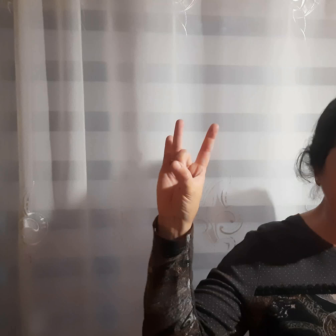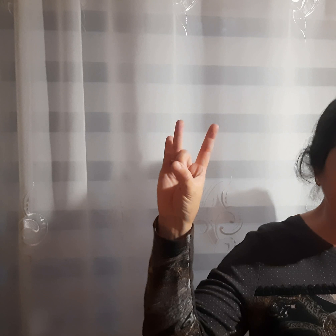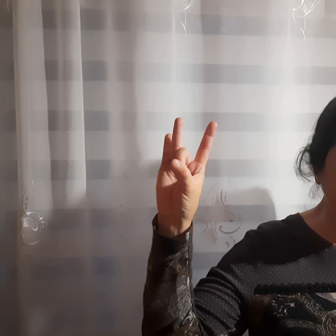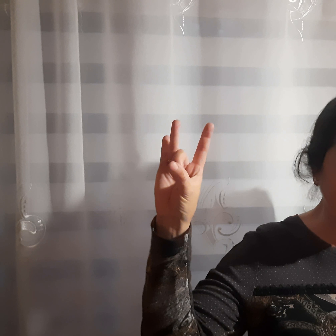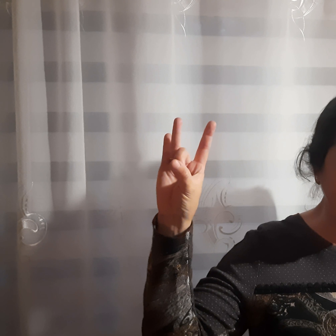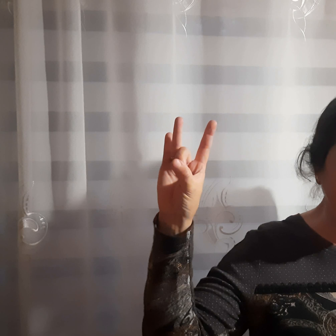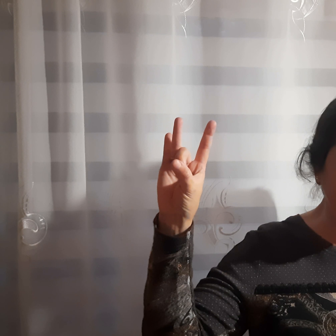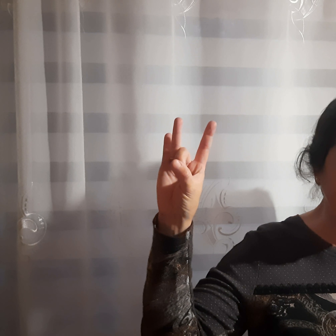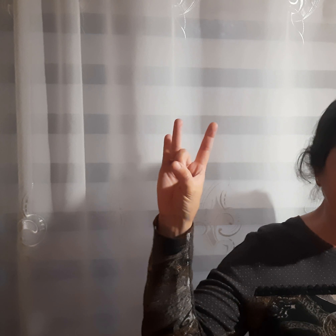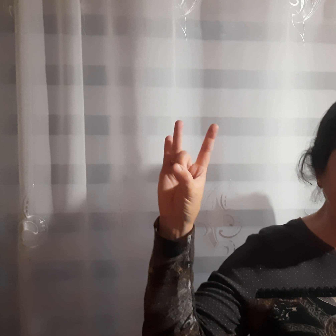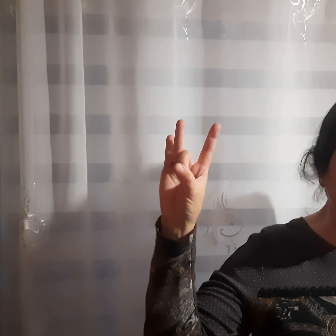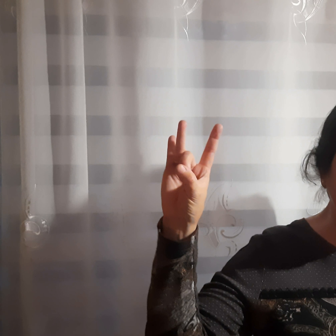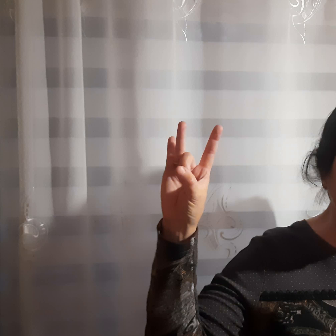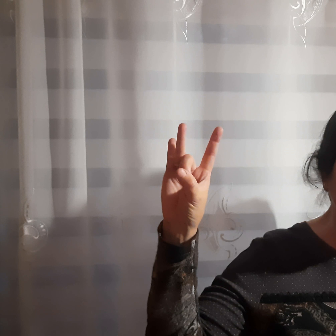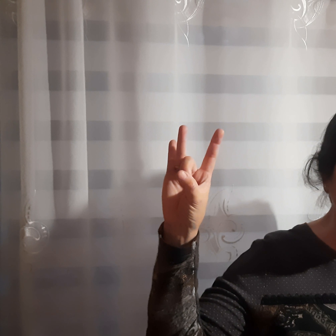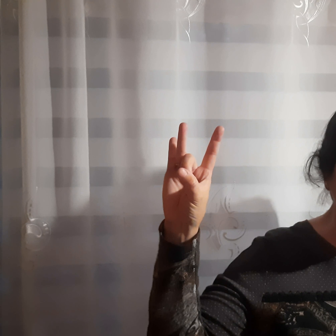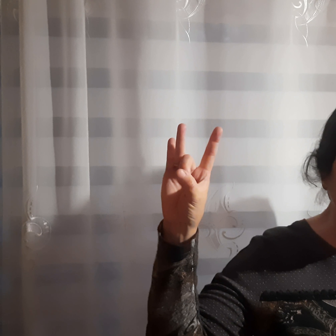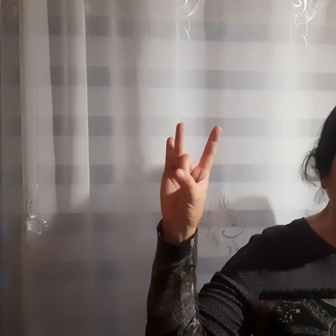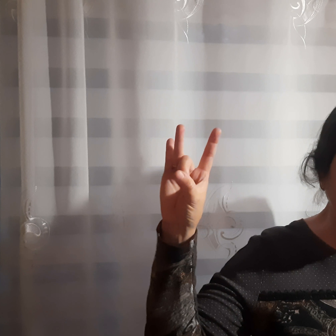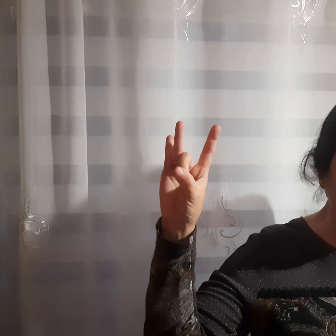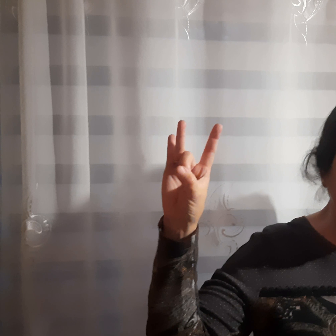Р